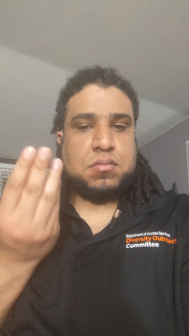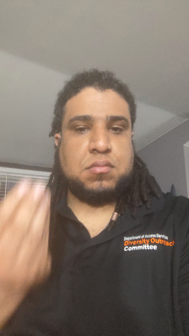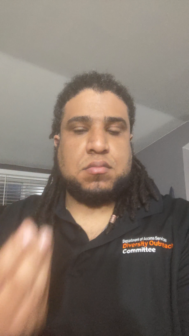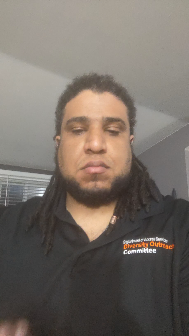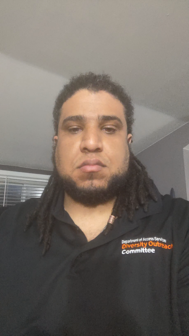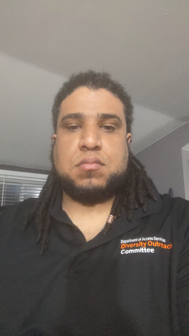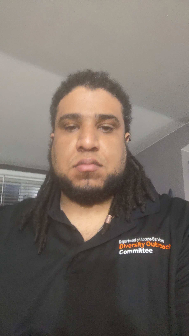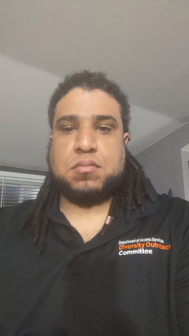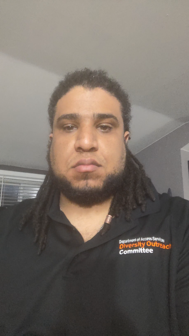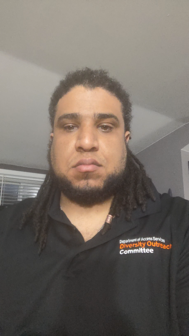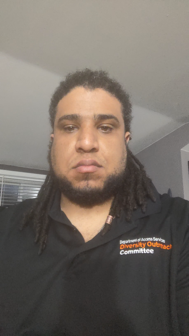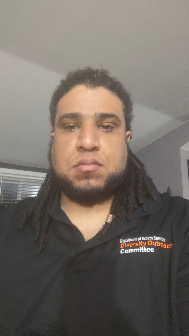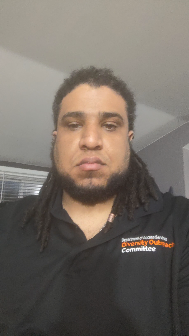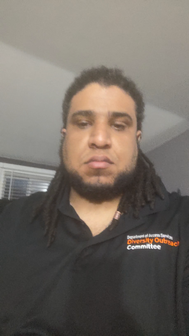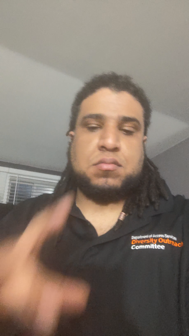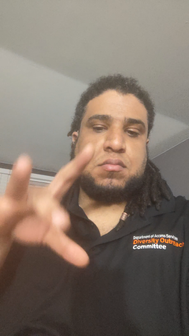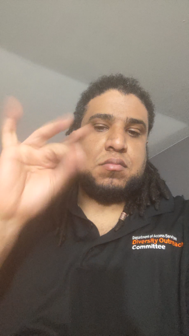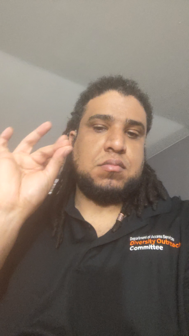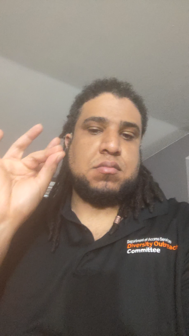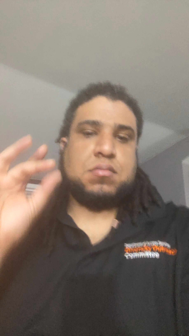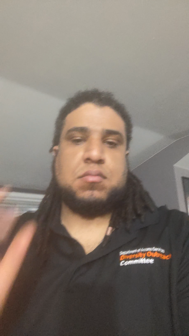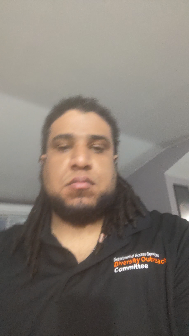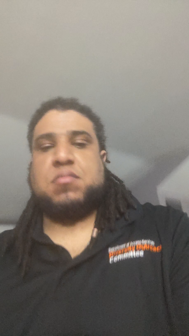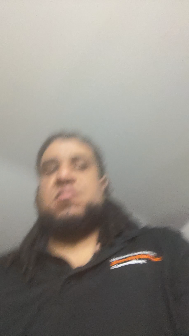pick